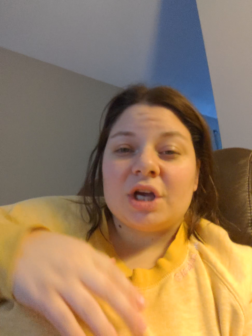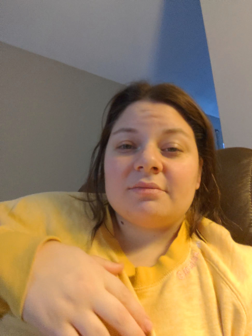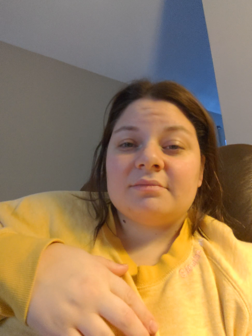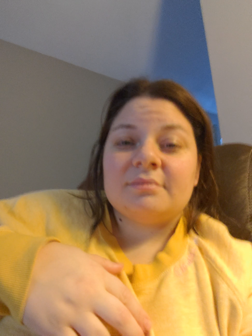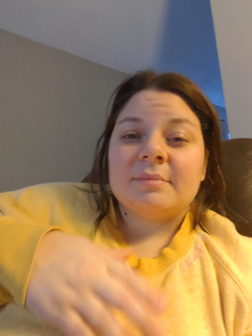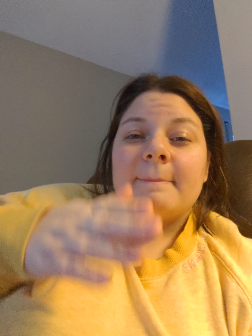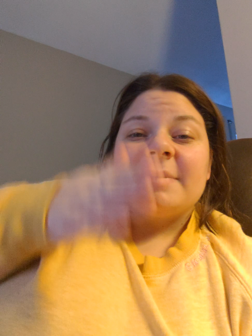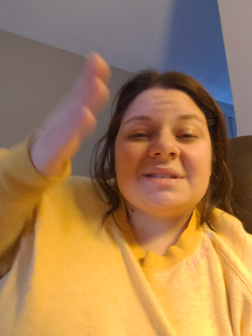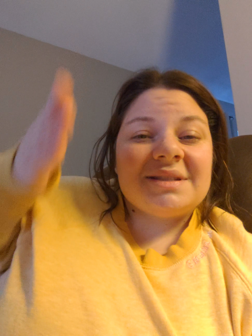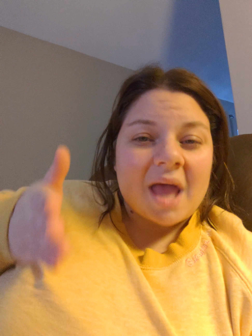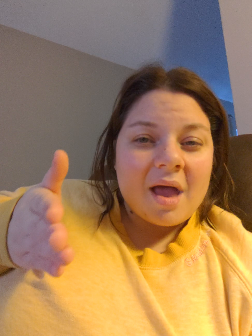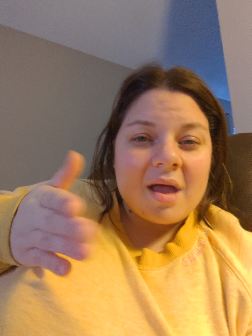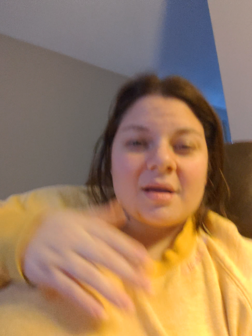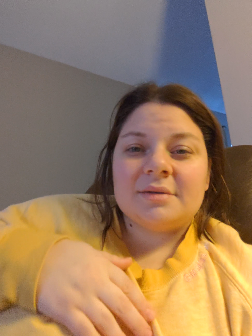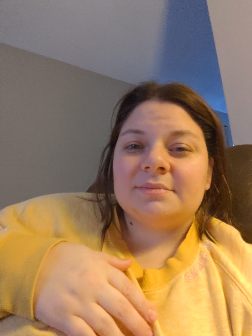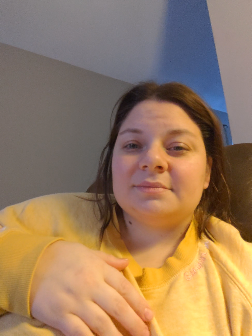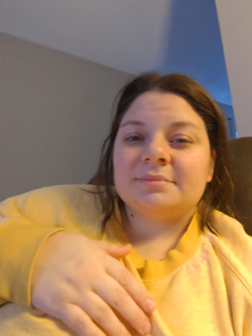beside